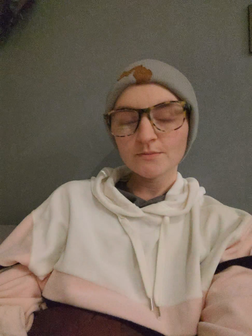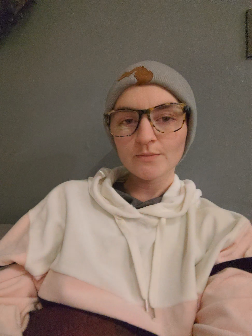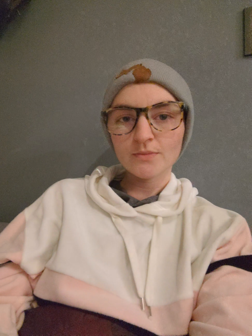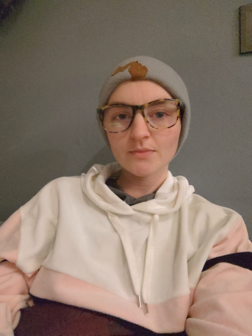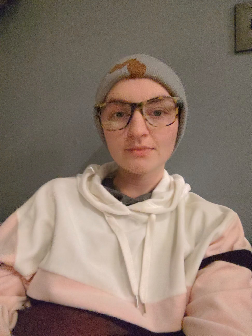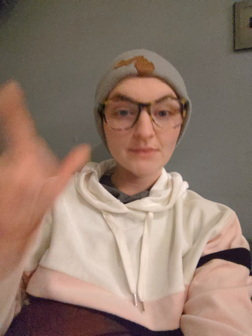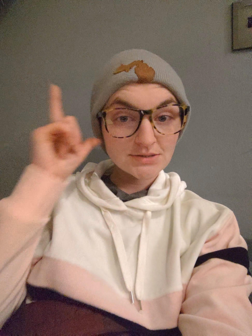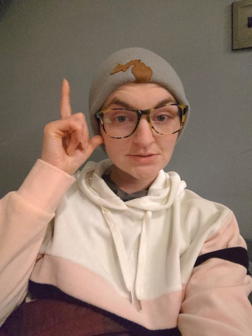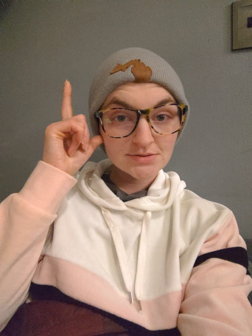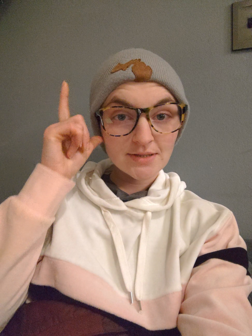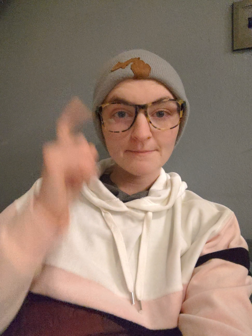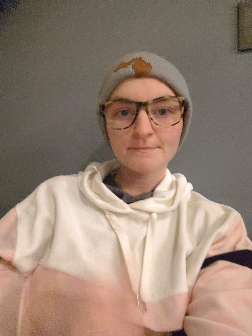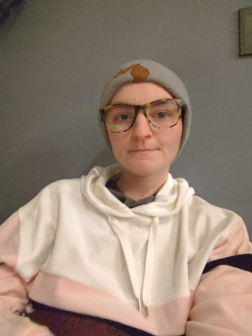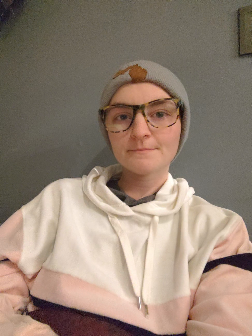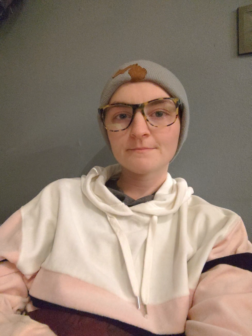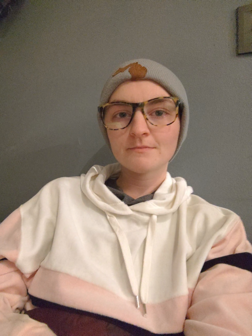listen